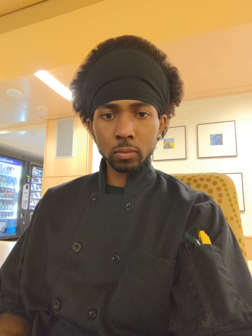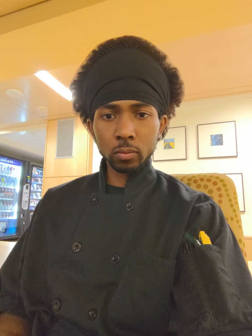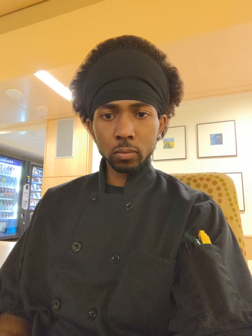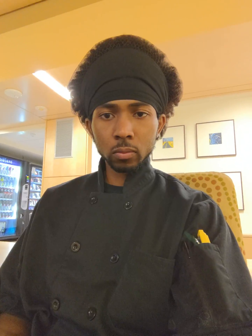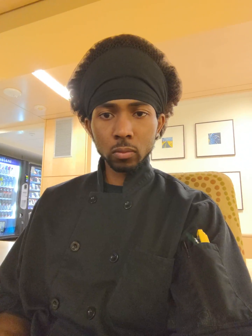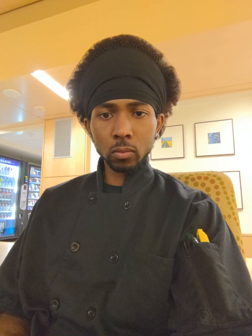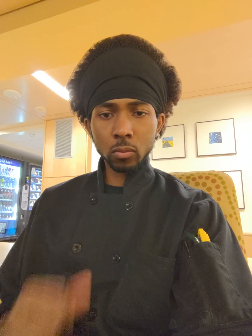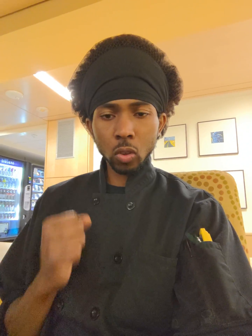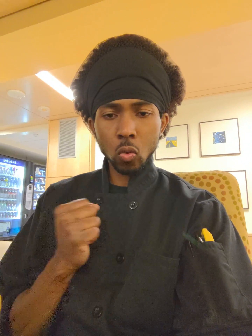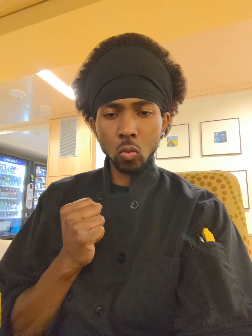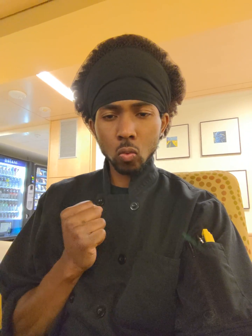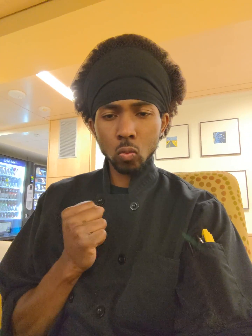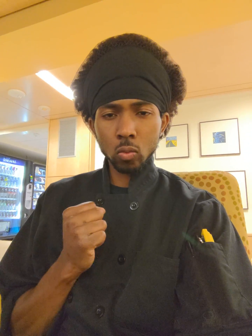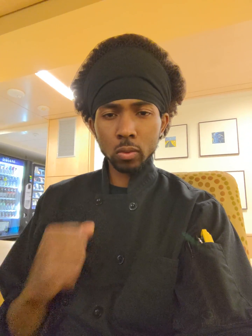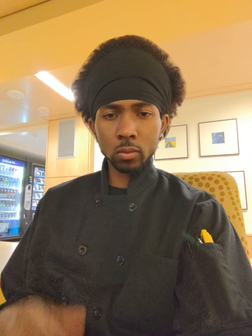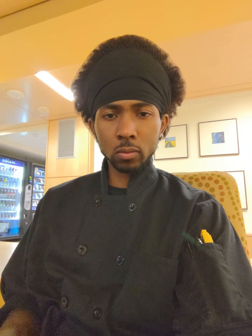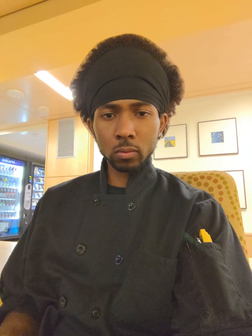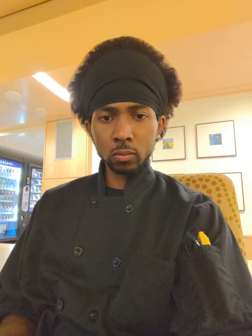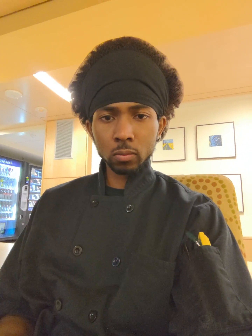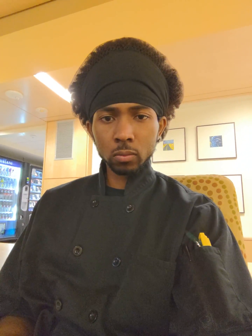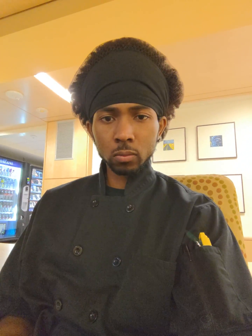cold